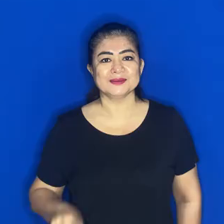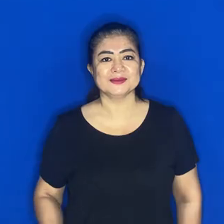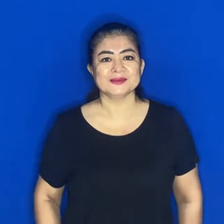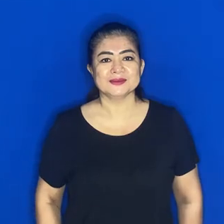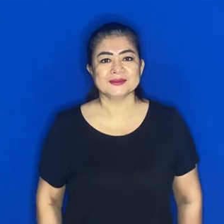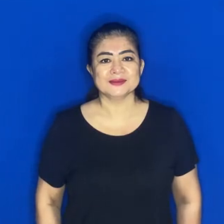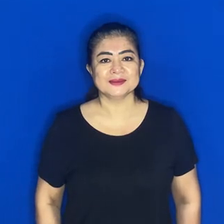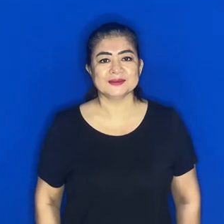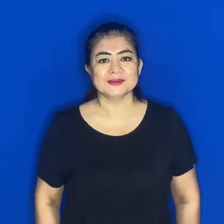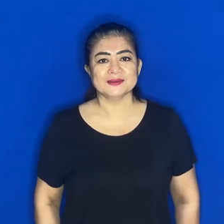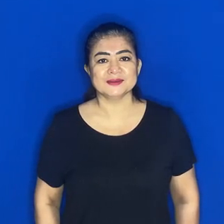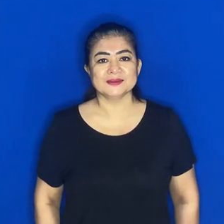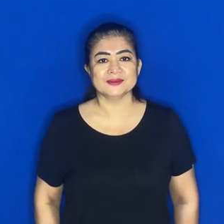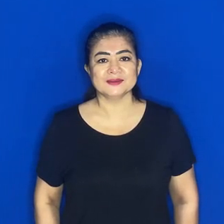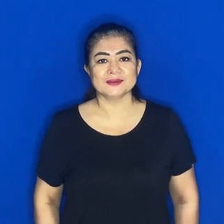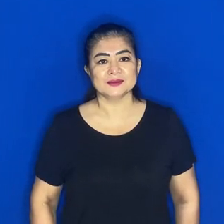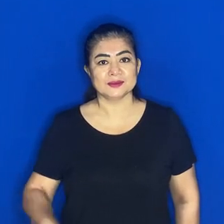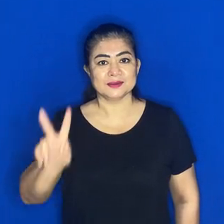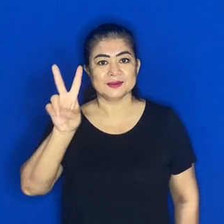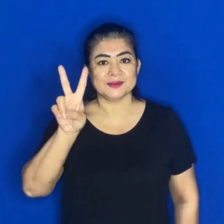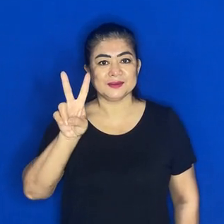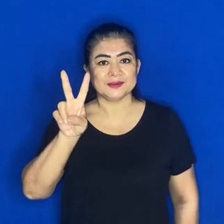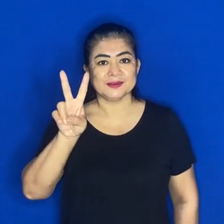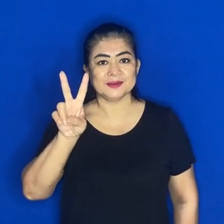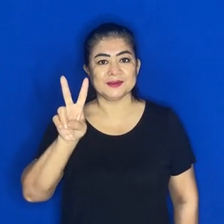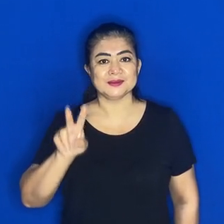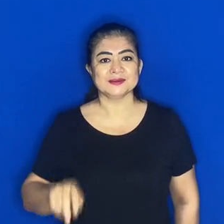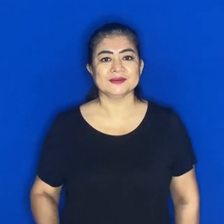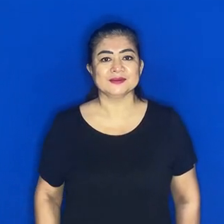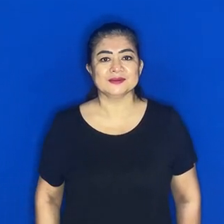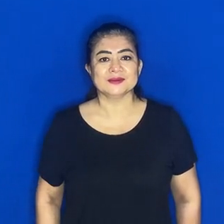two